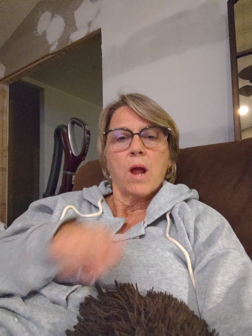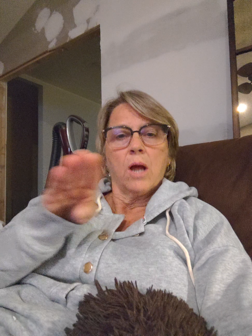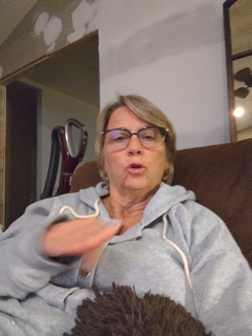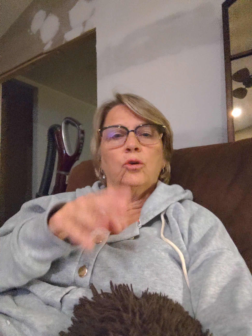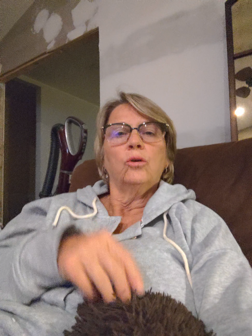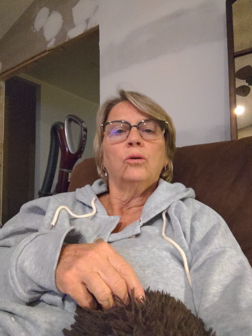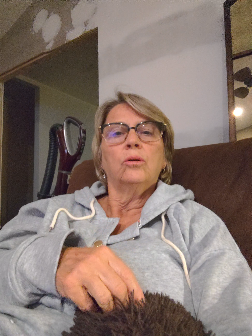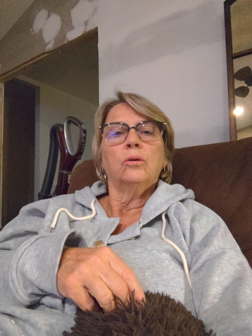dryer